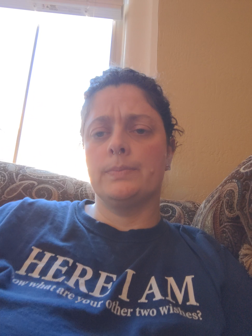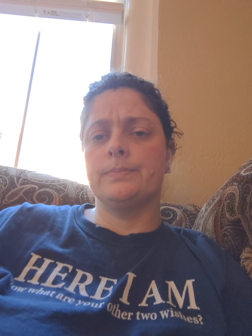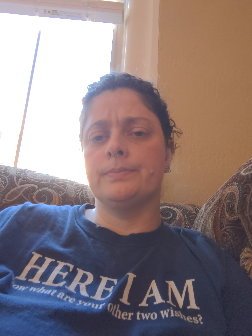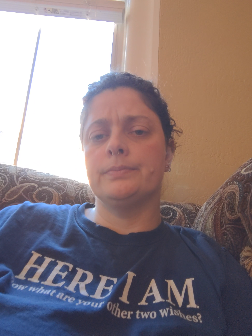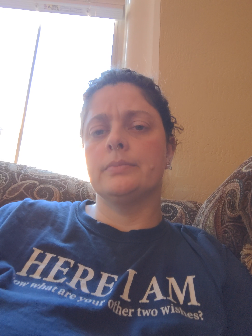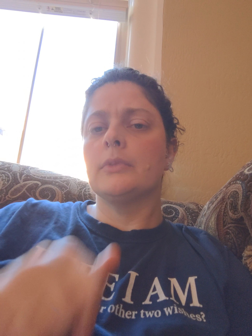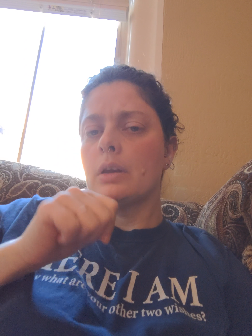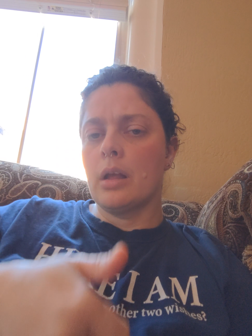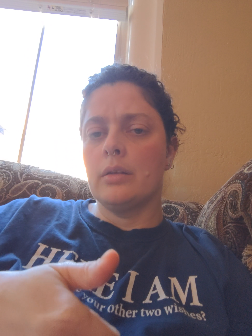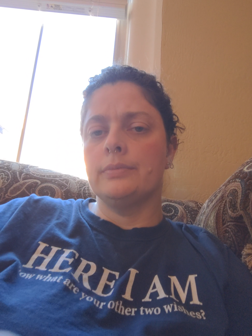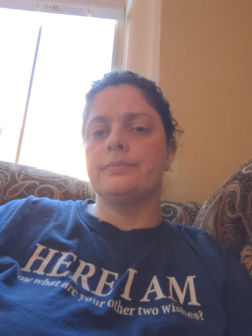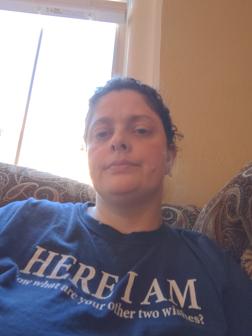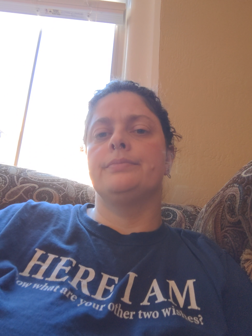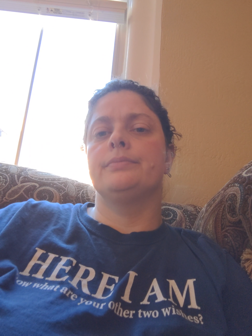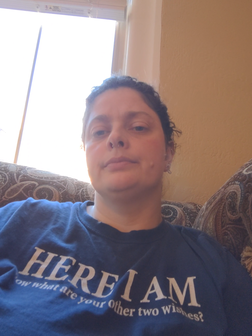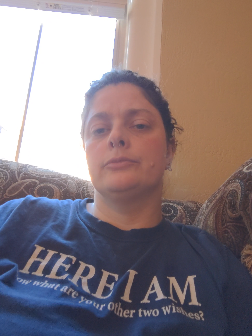not